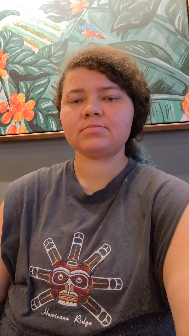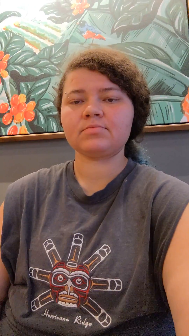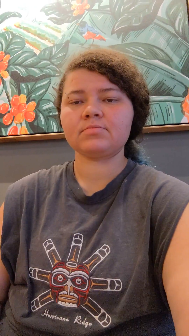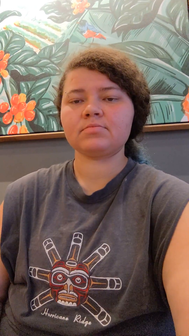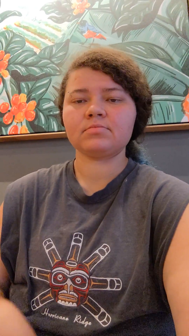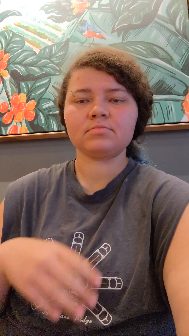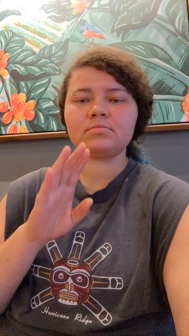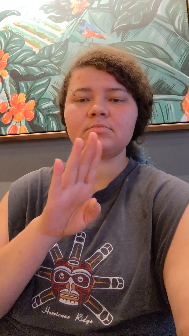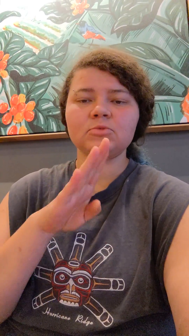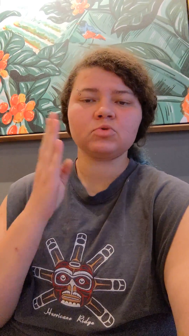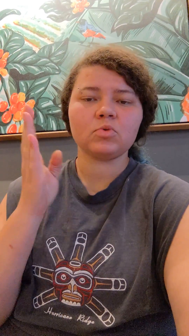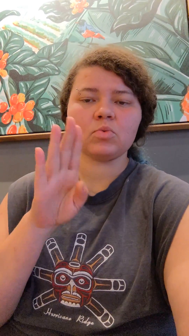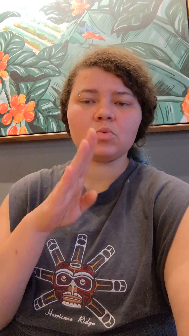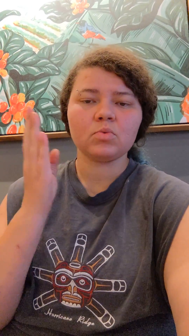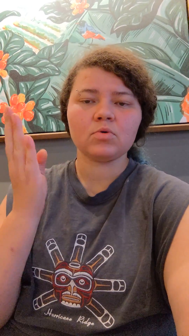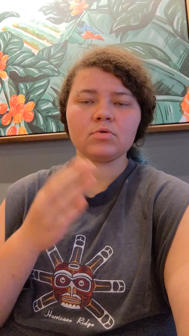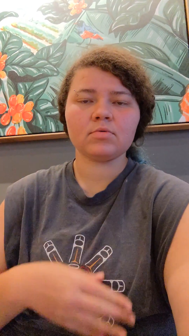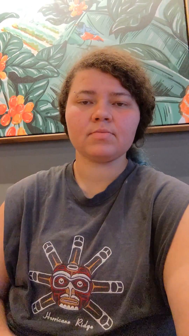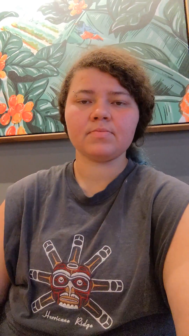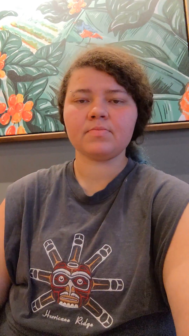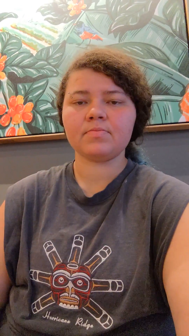door